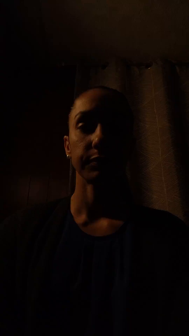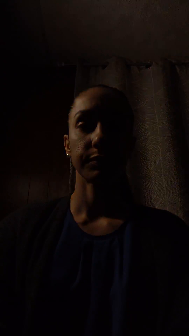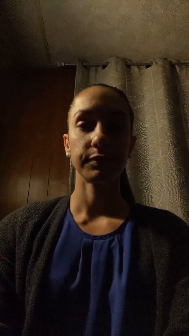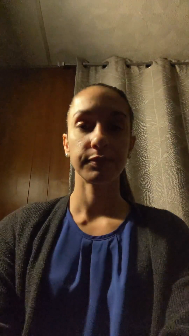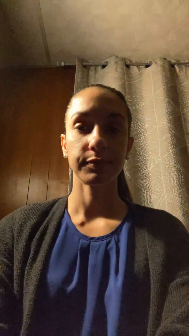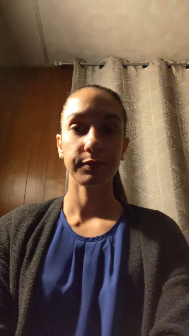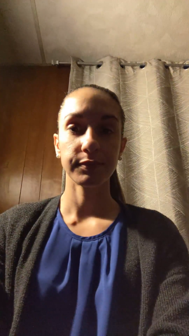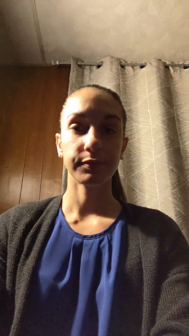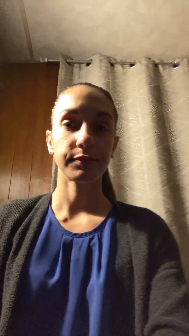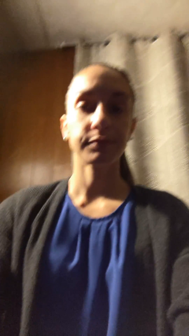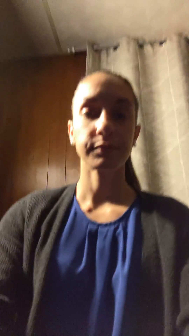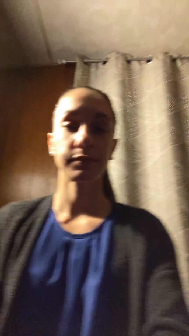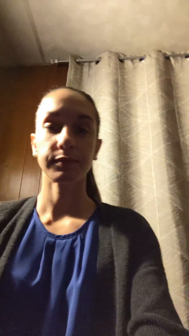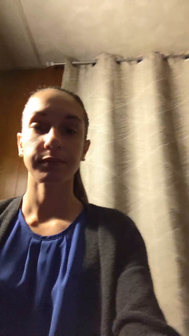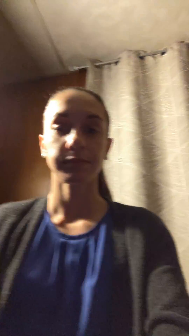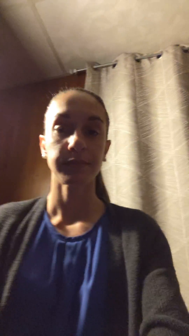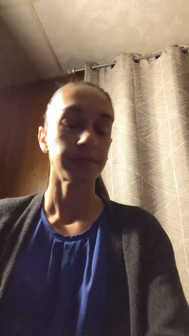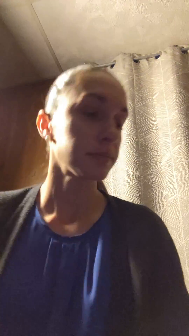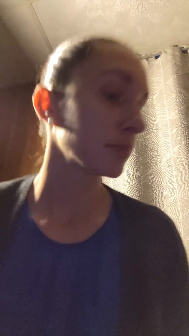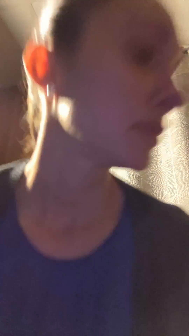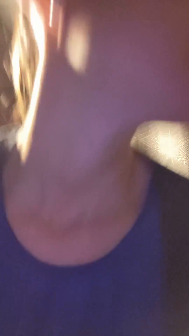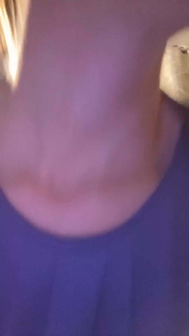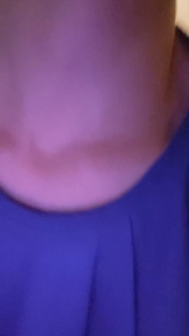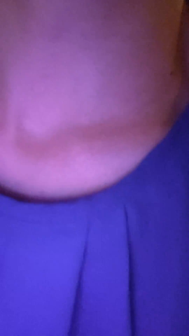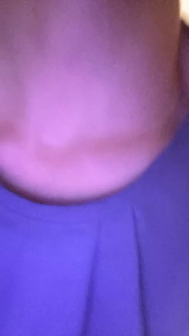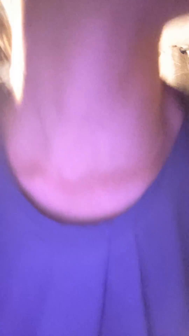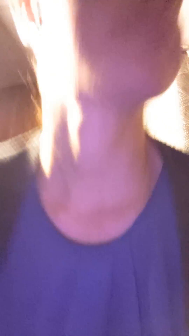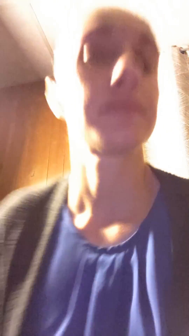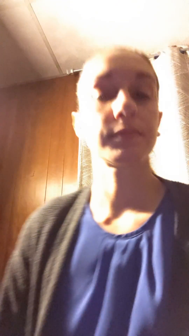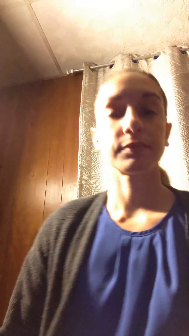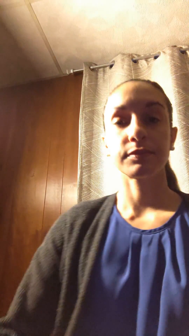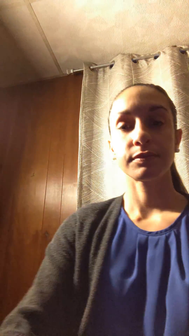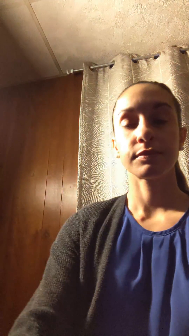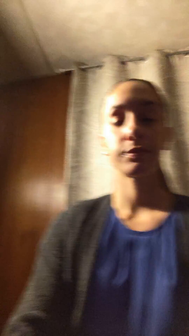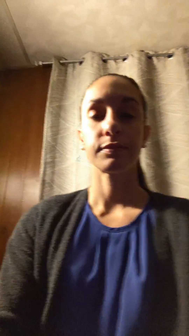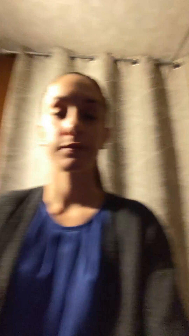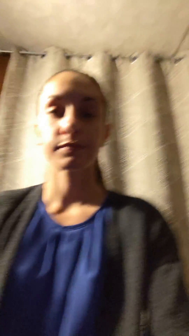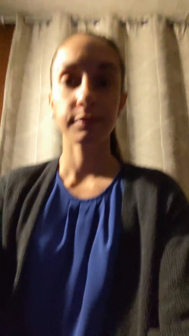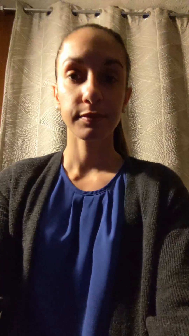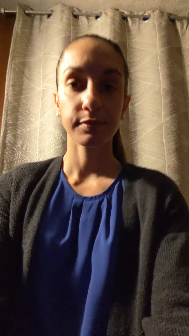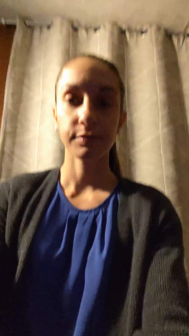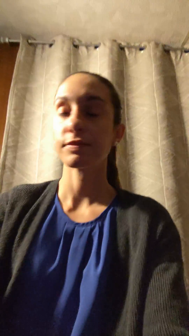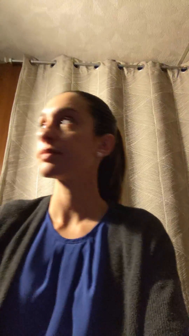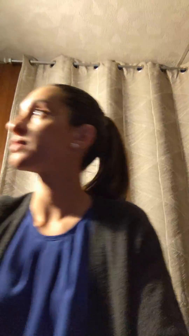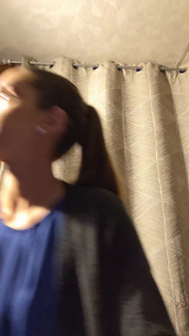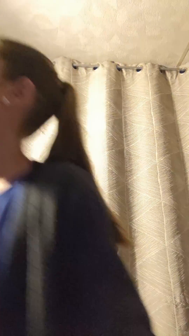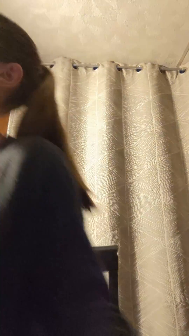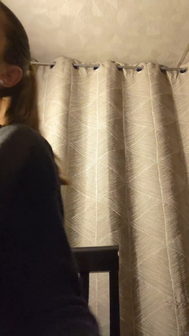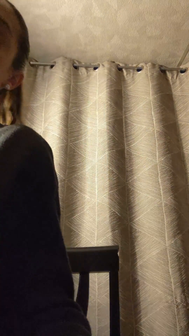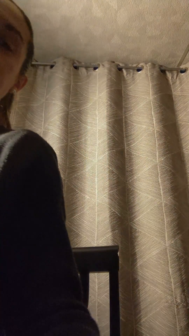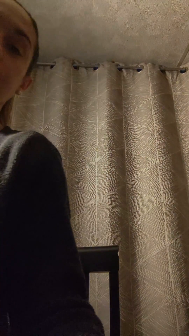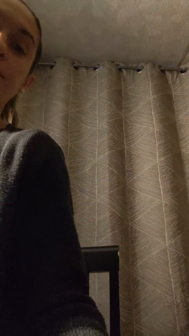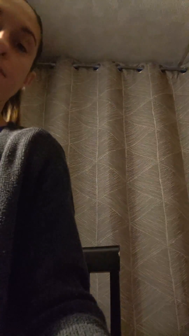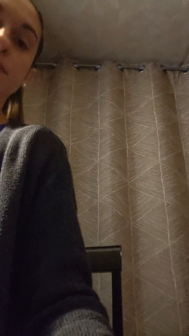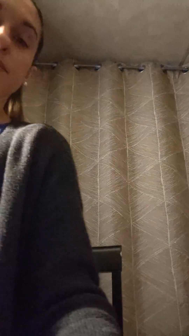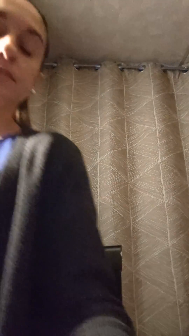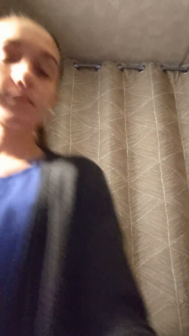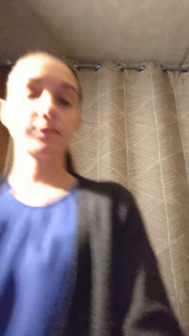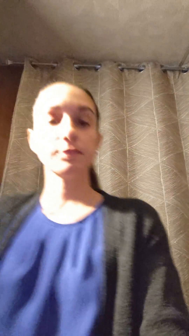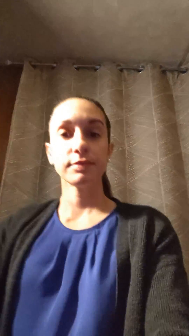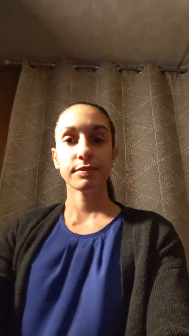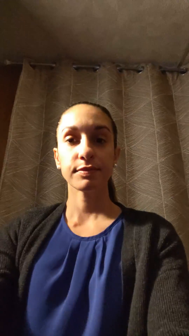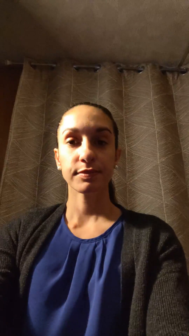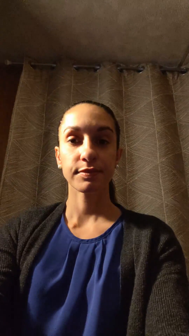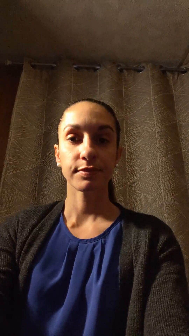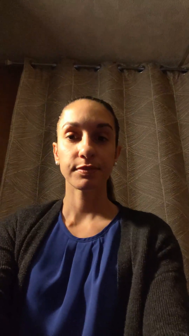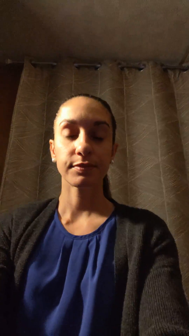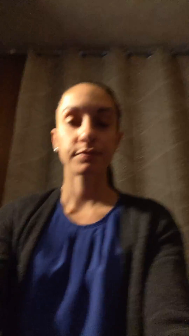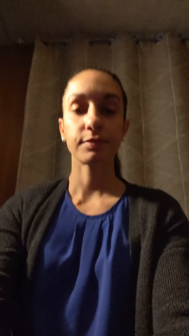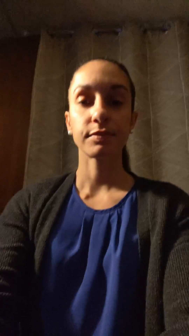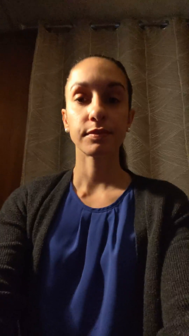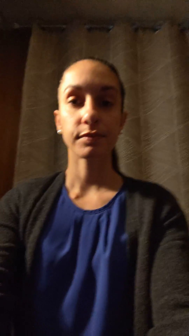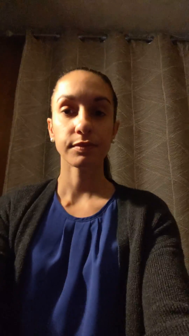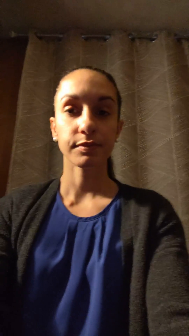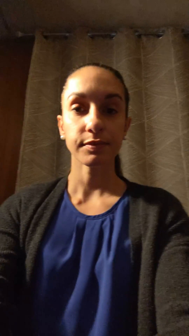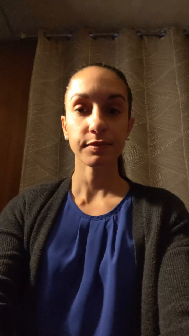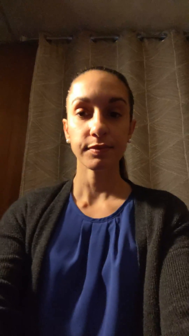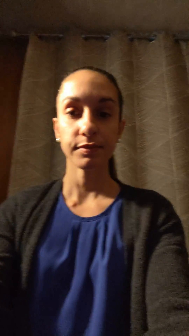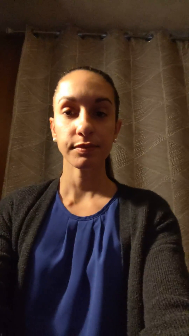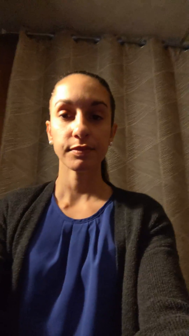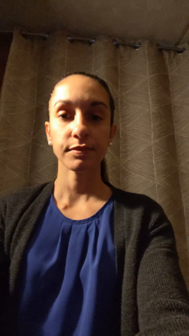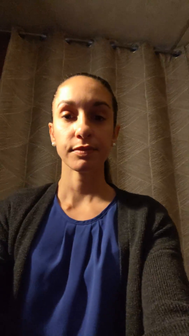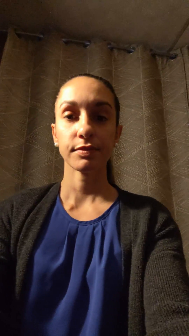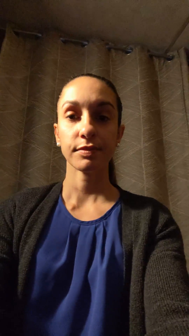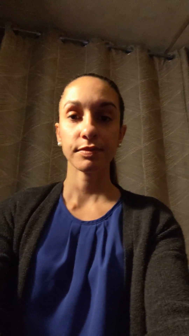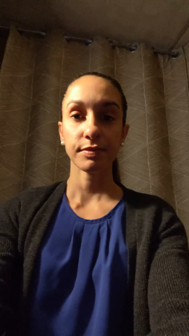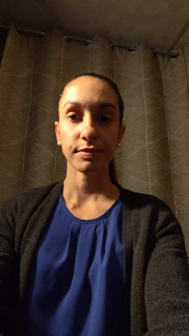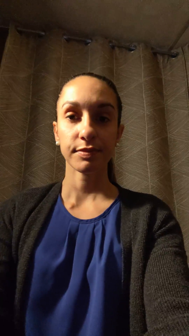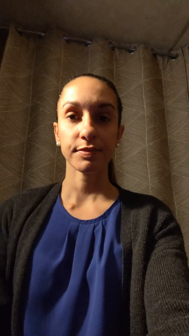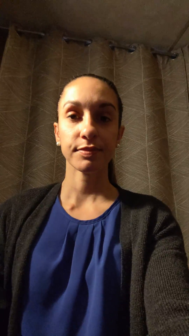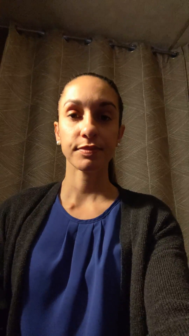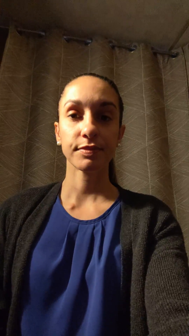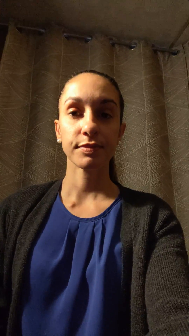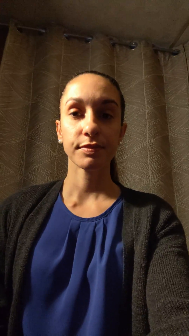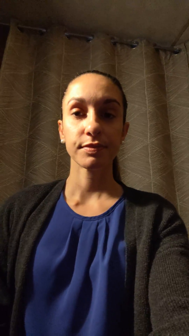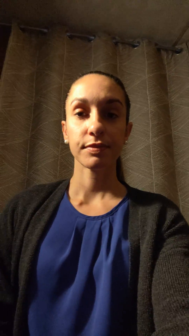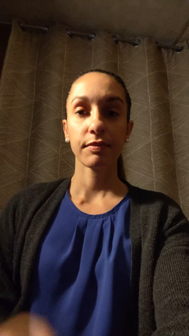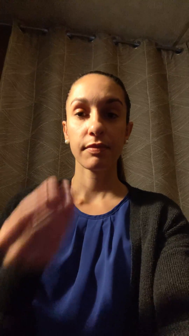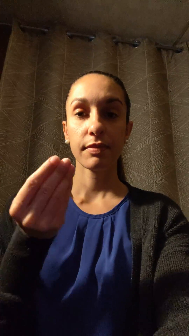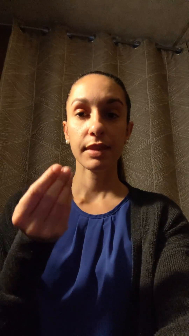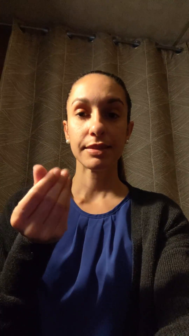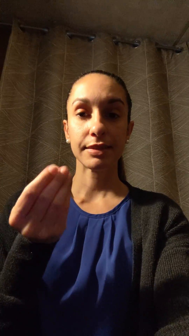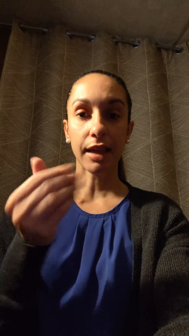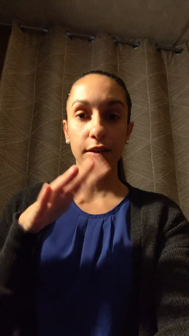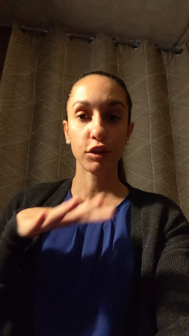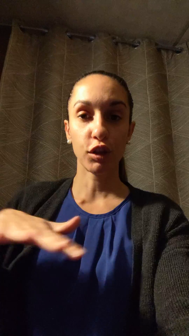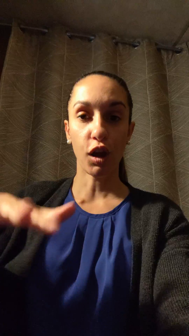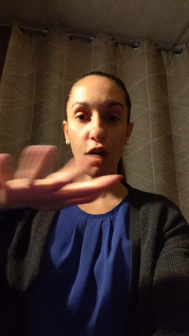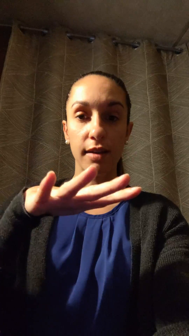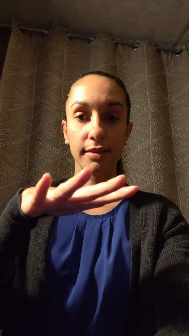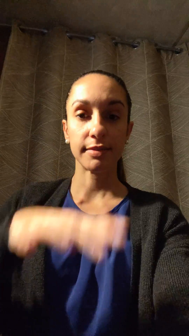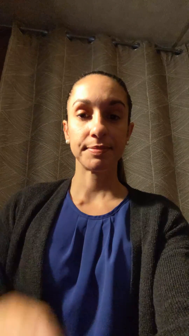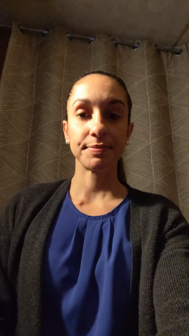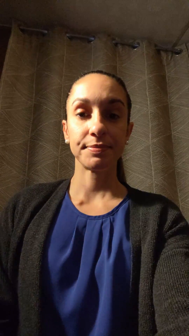garden